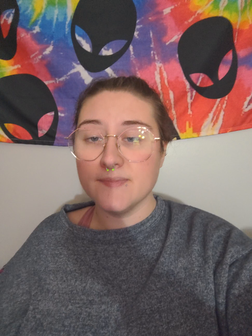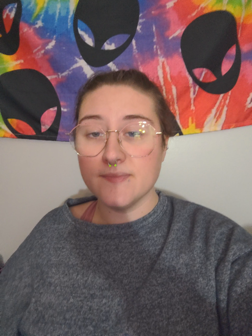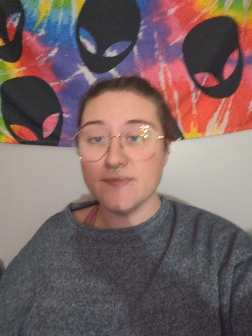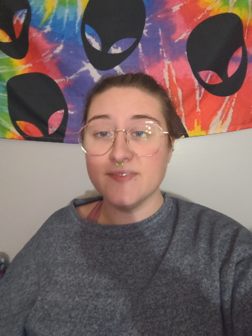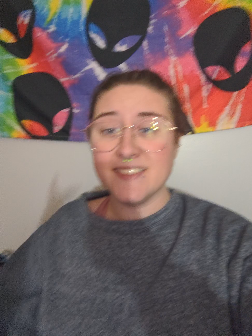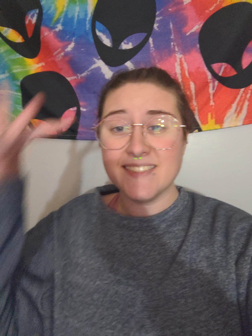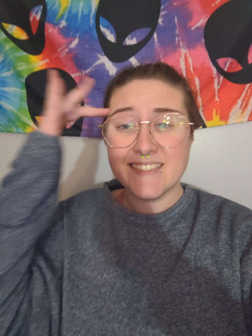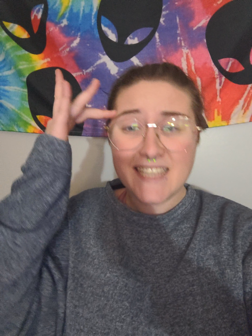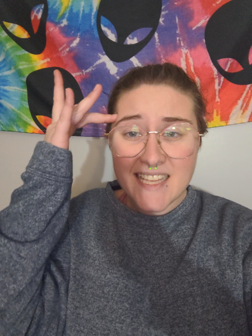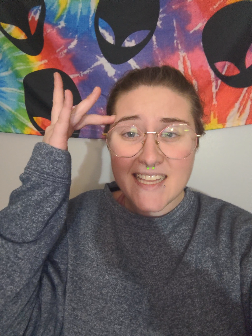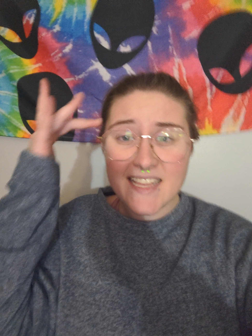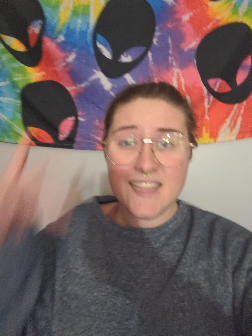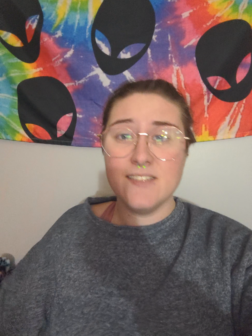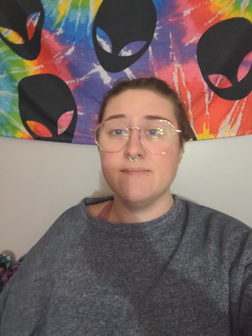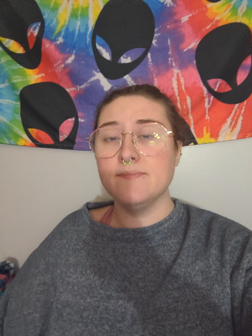sick